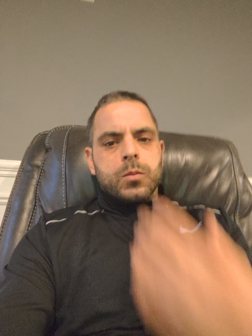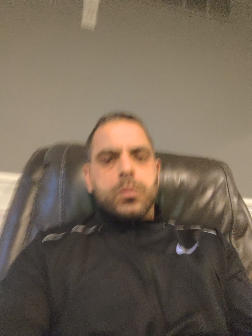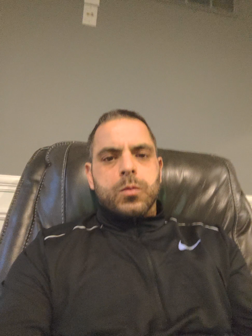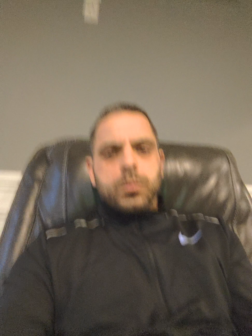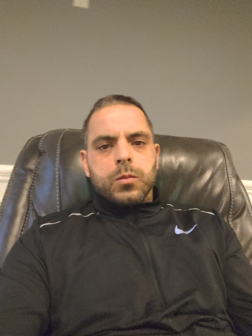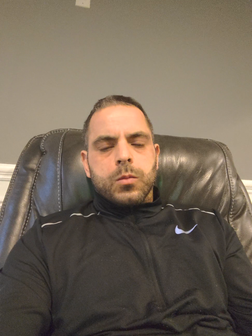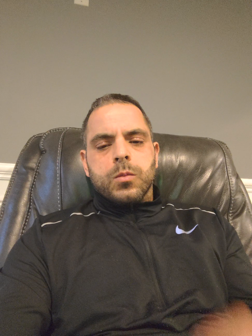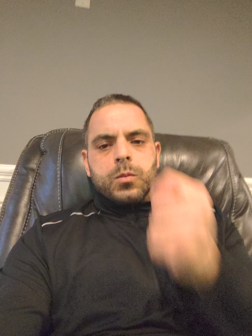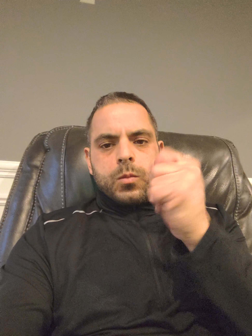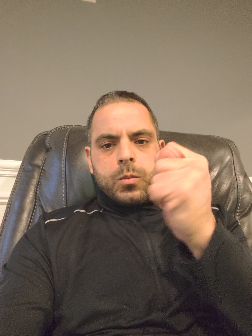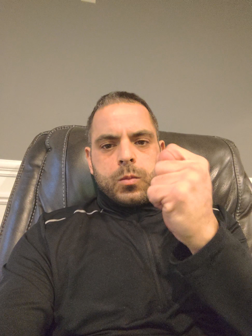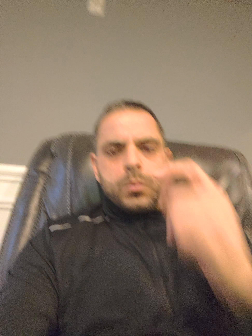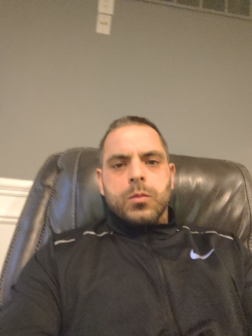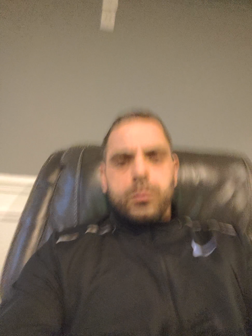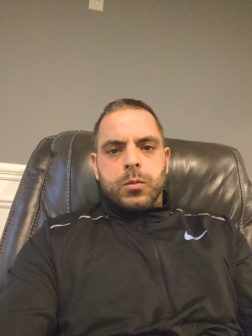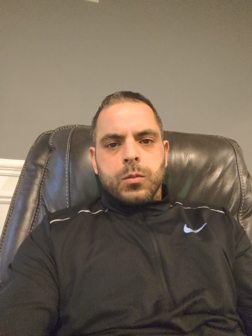toy